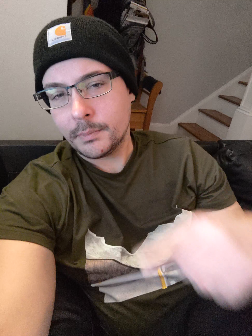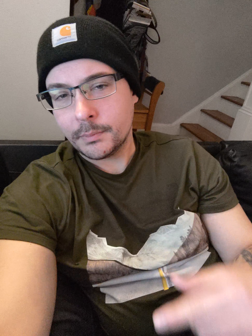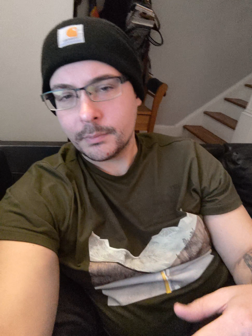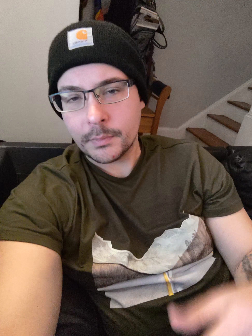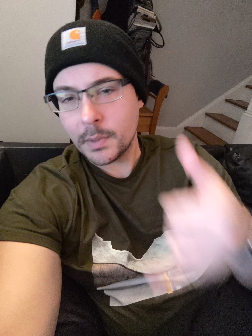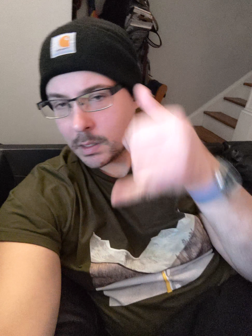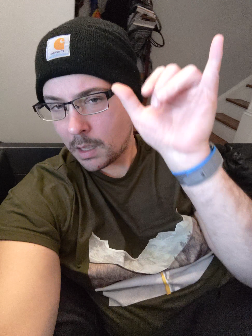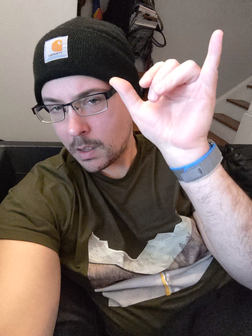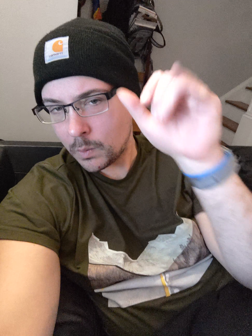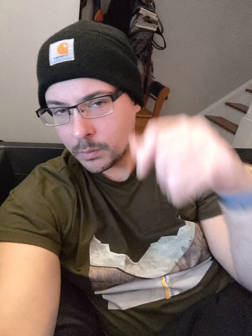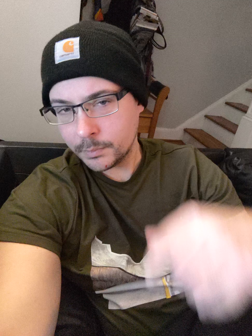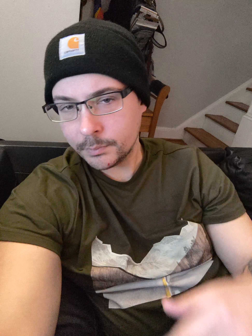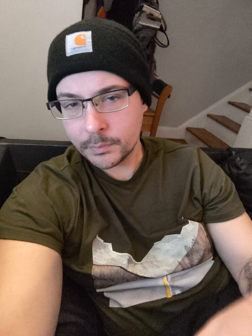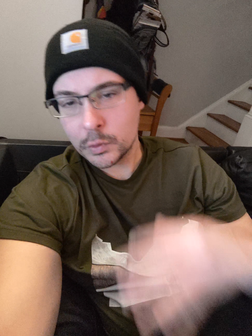cow